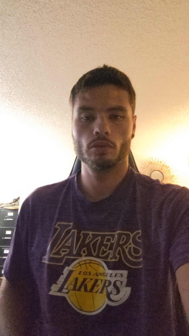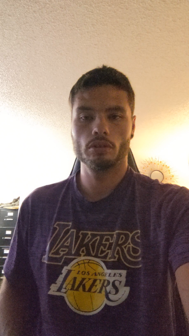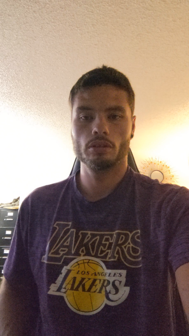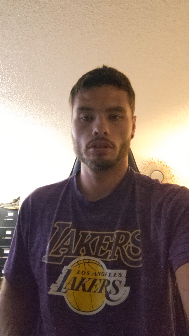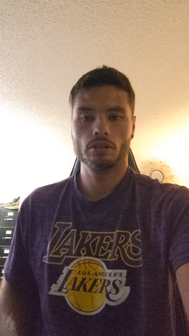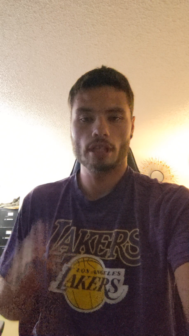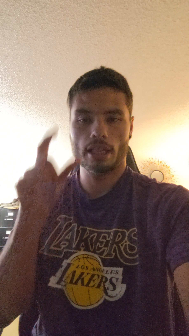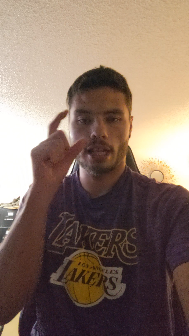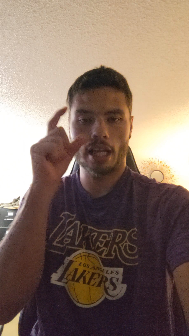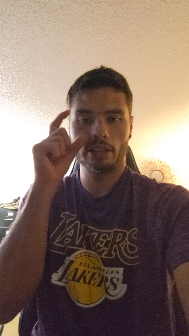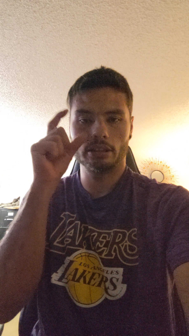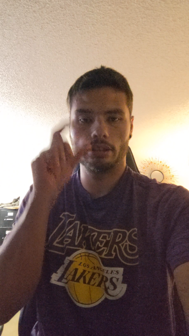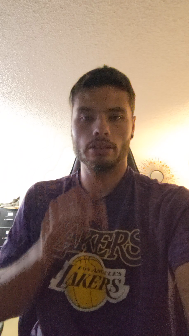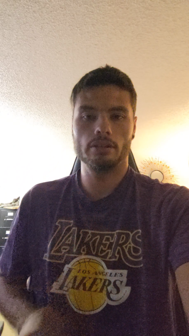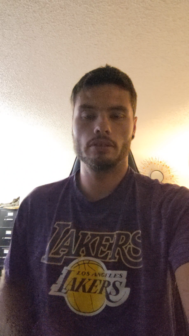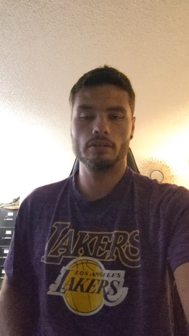glasses